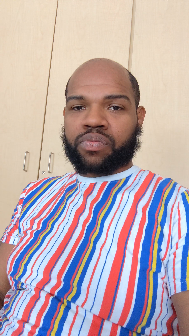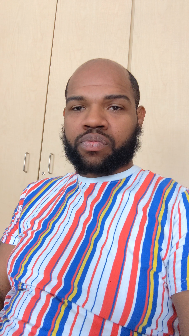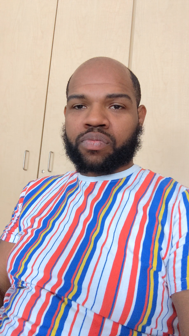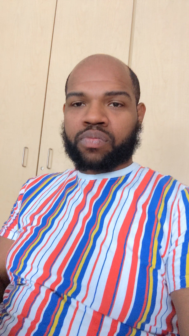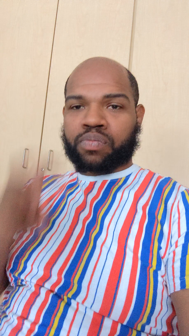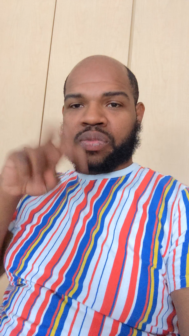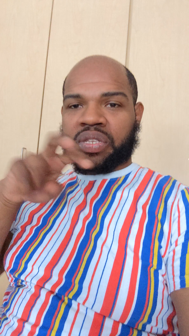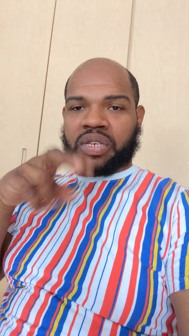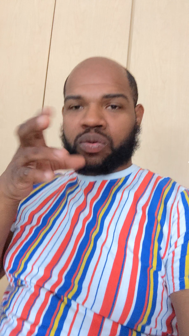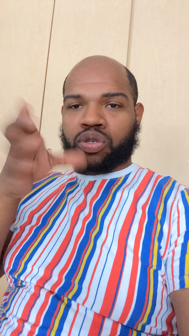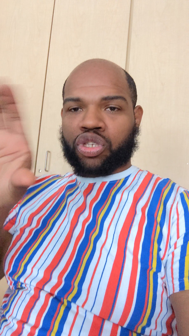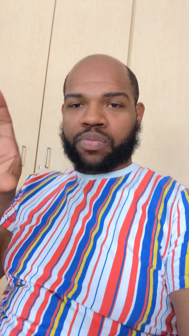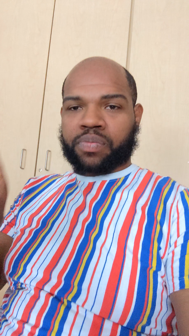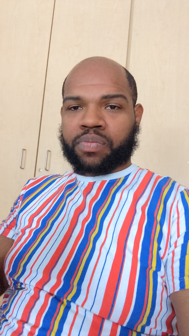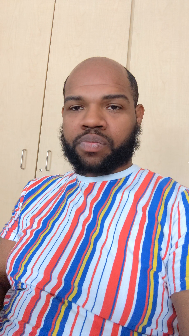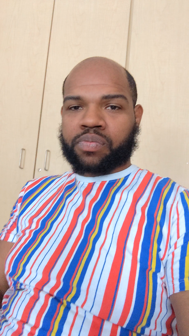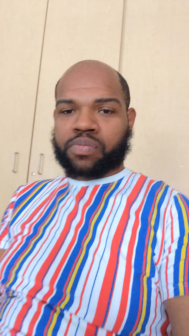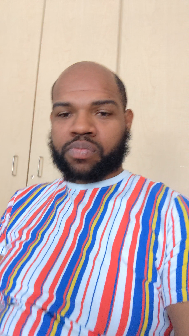potato chip